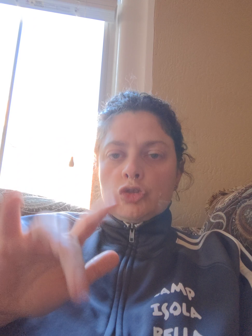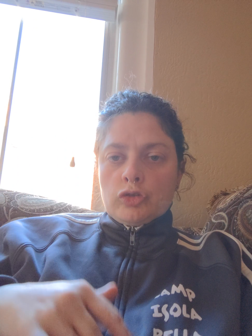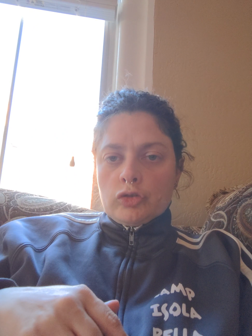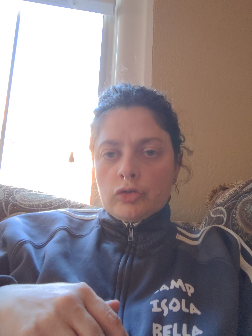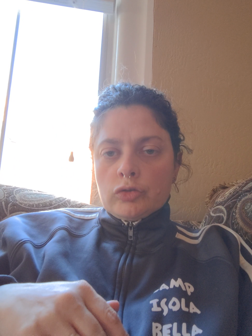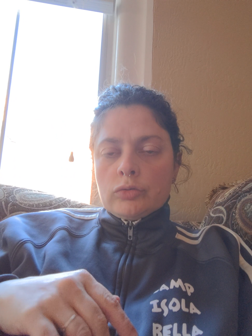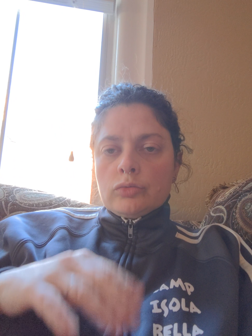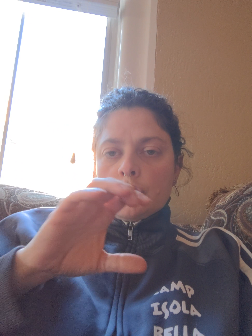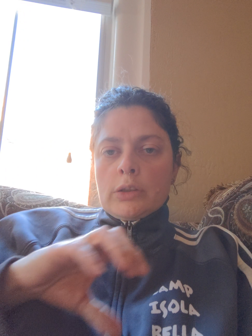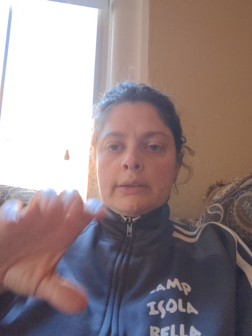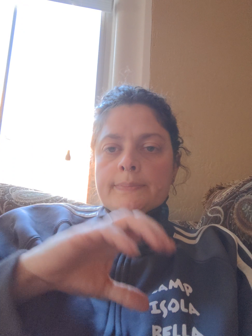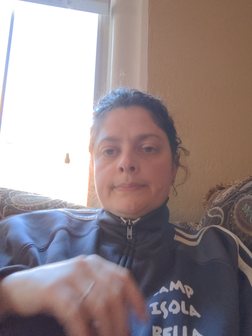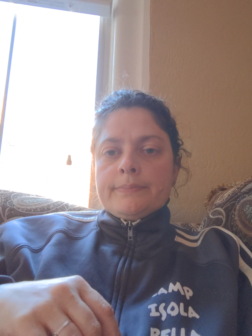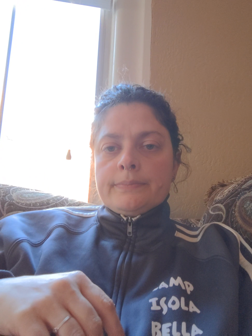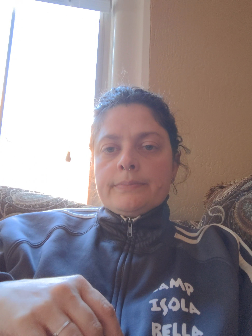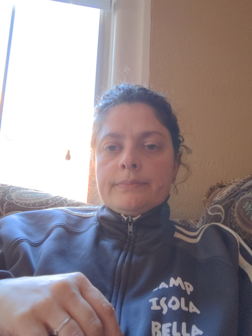chocolate